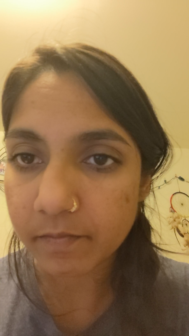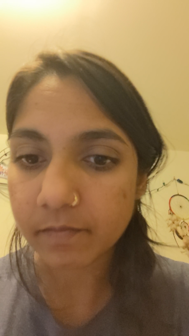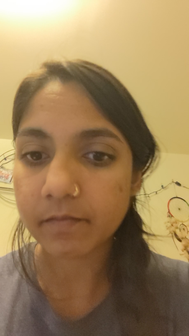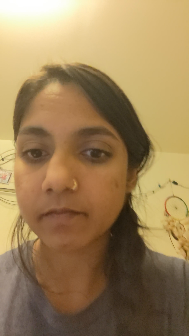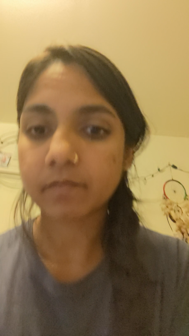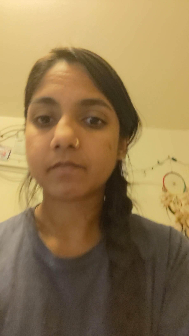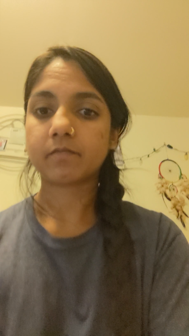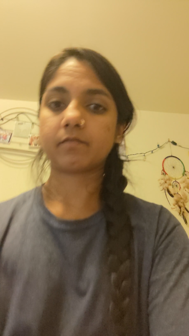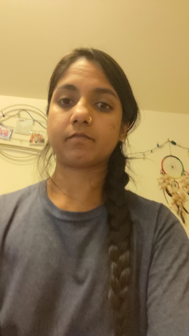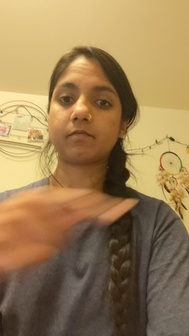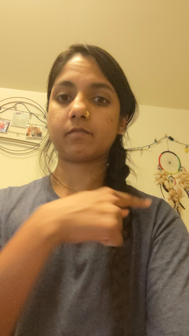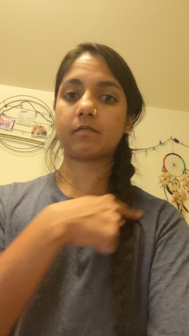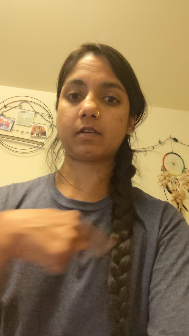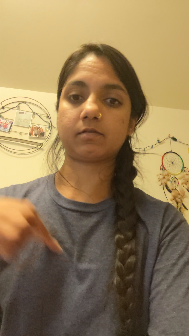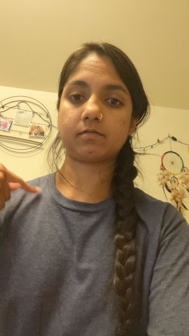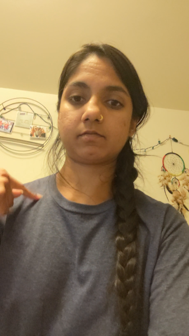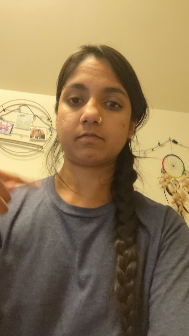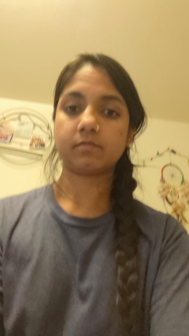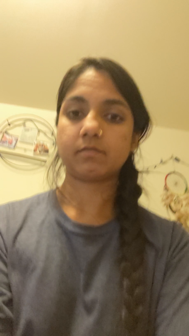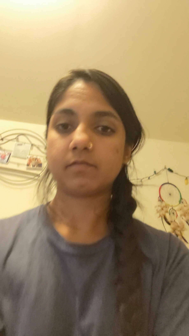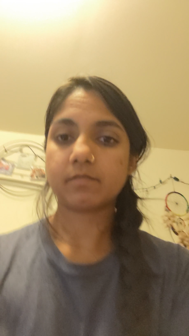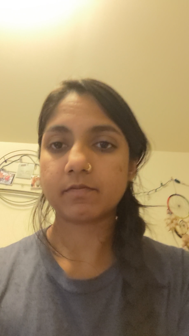necklace